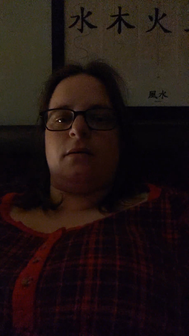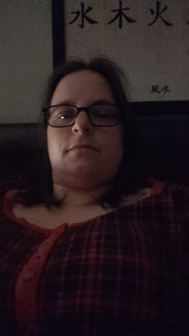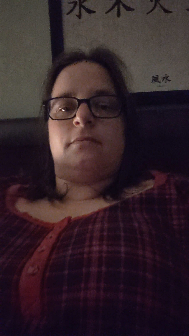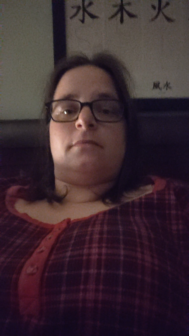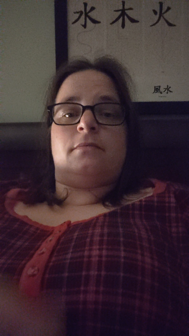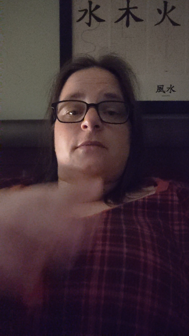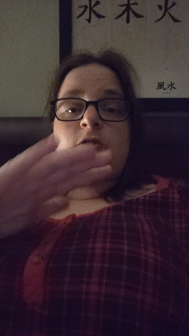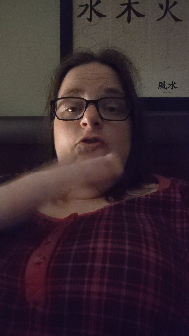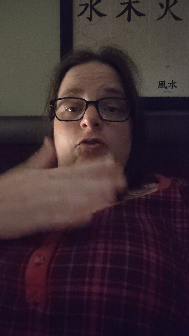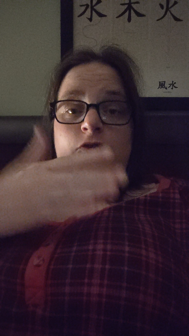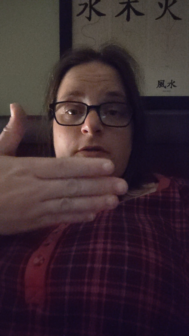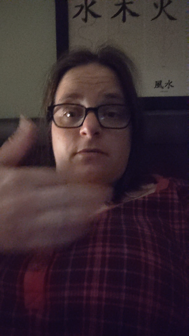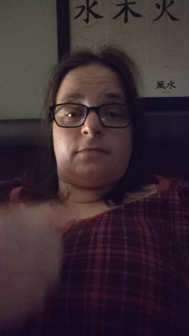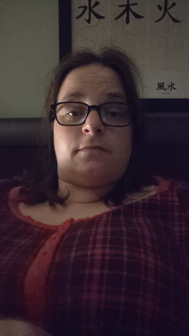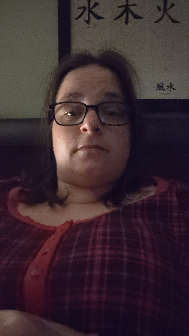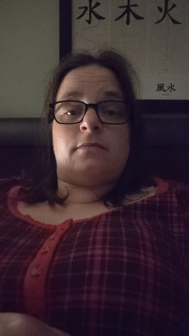cook